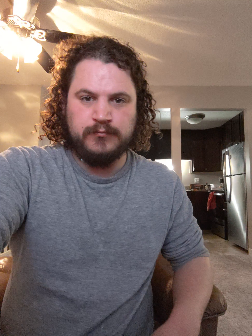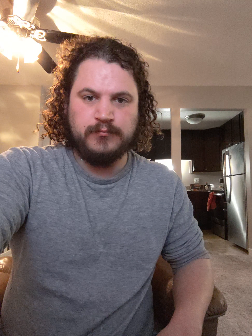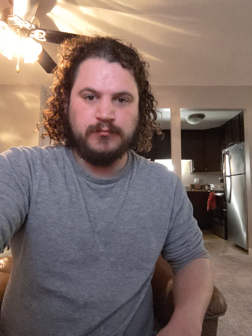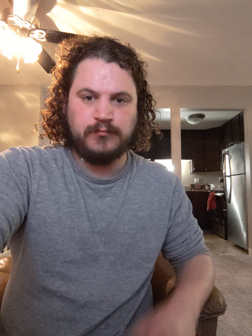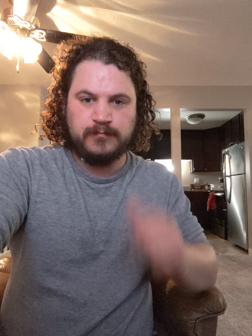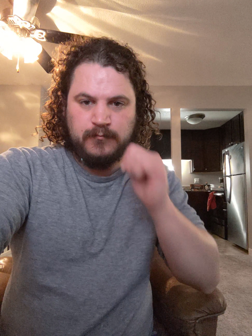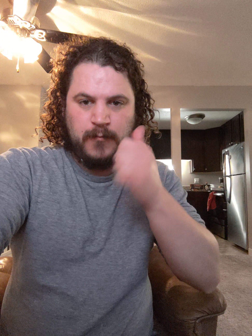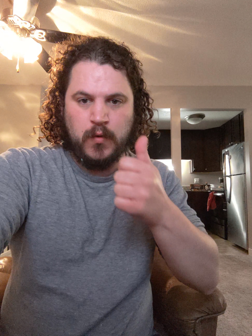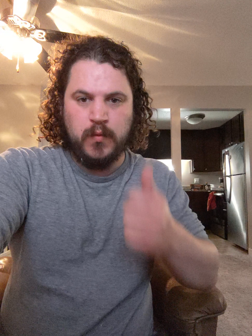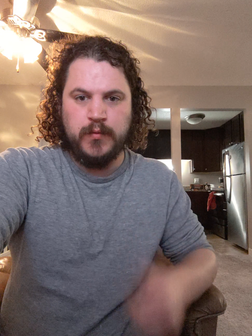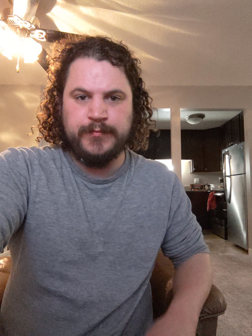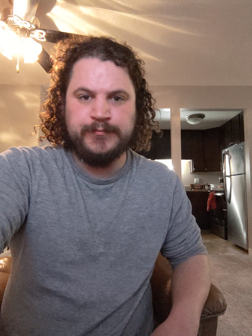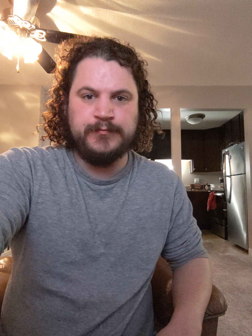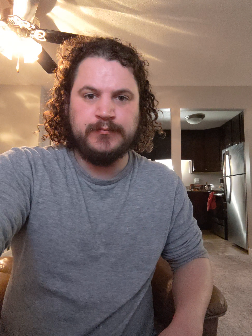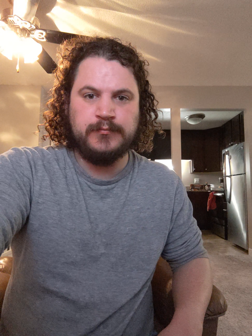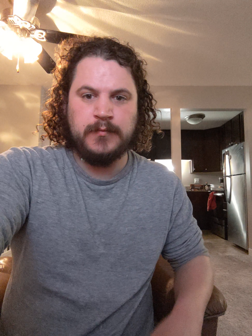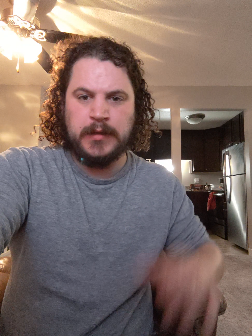tomorrow